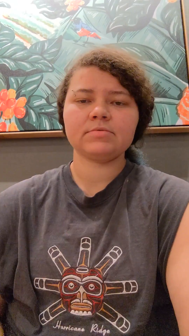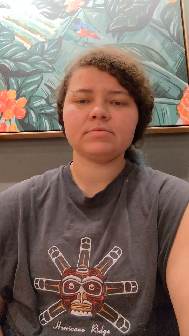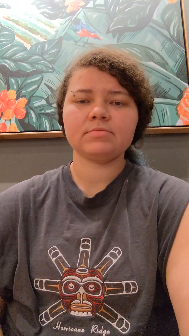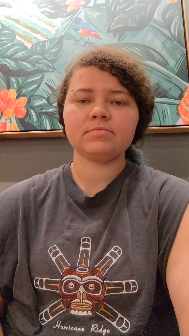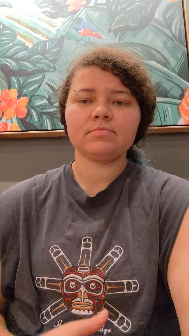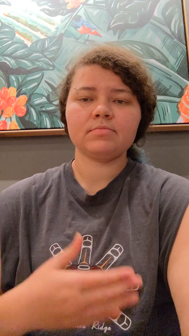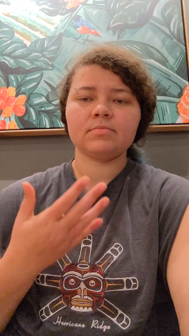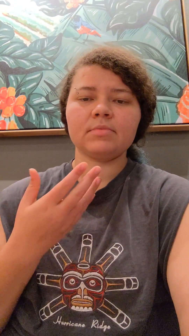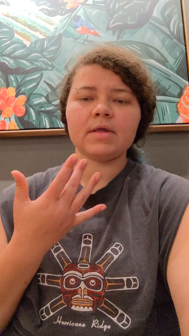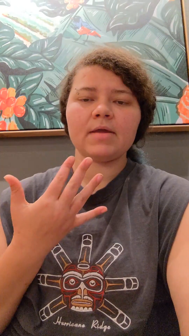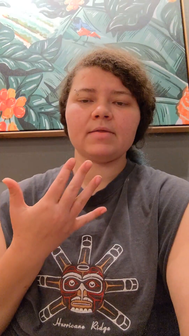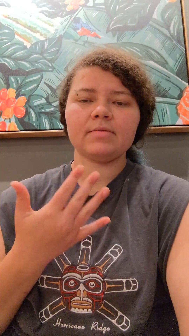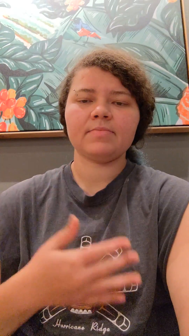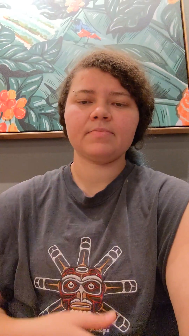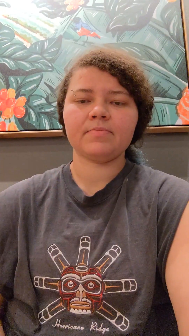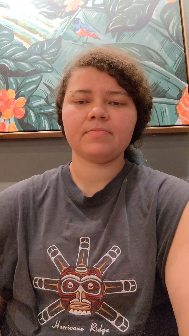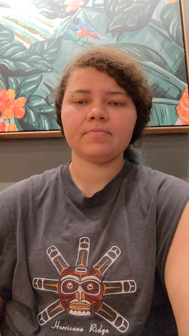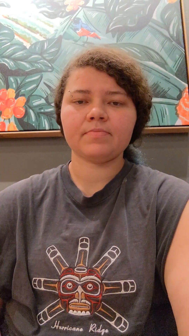hand